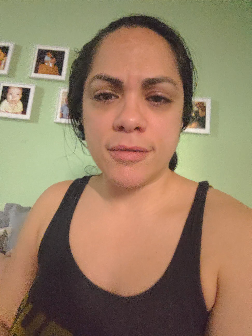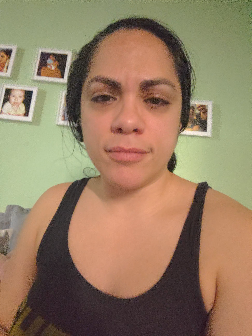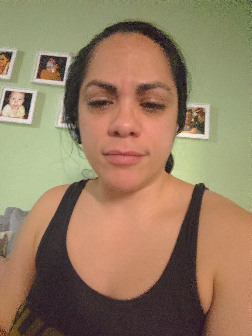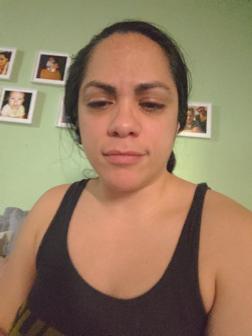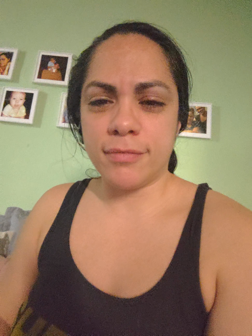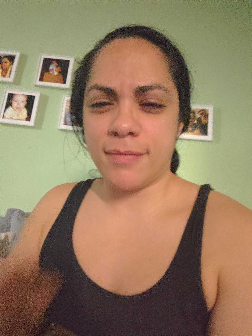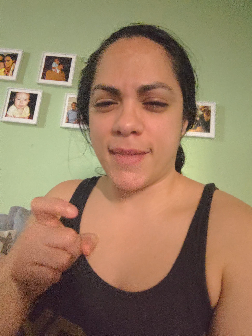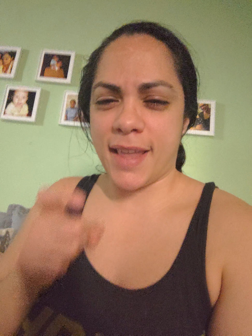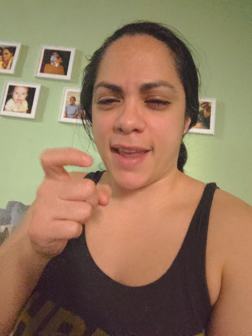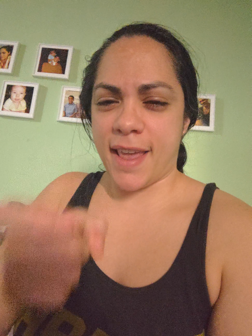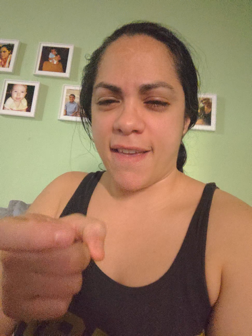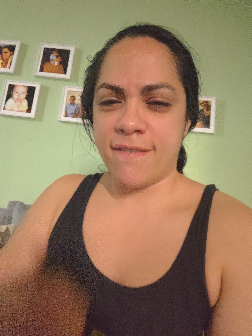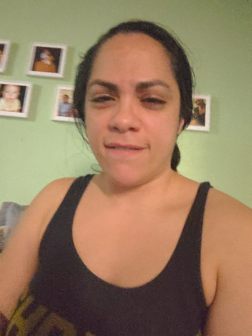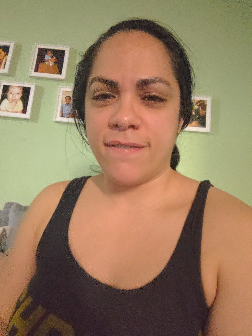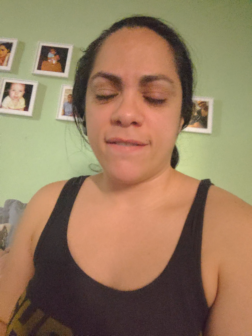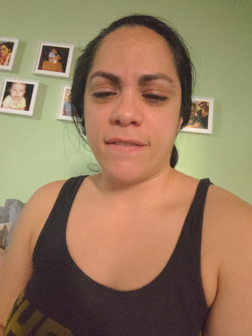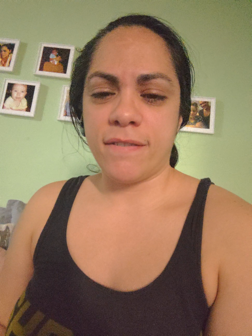gift